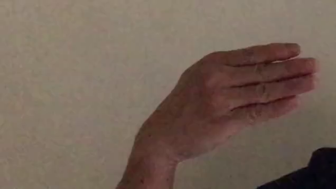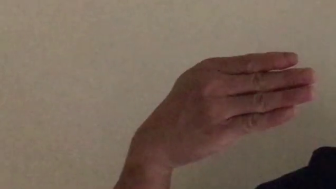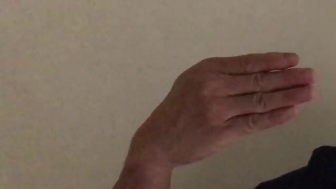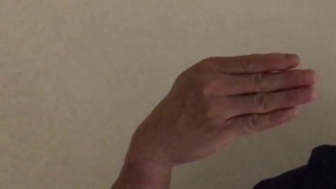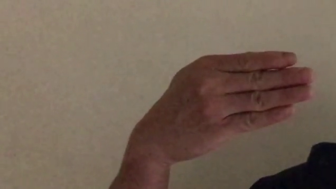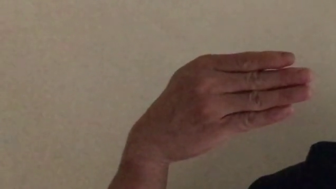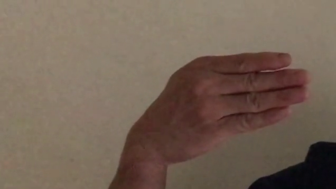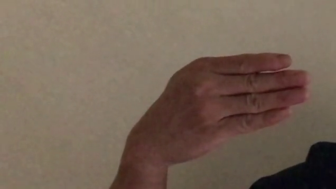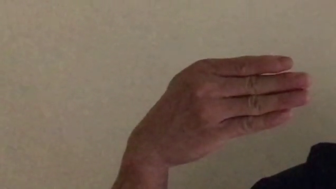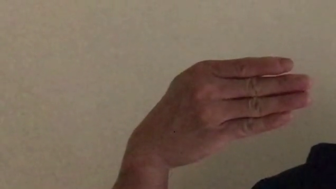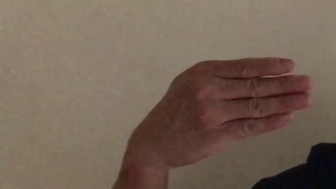ह